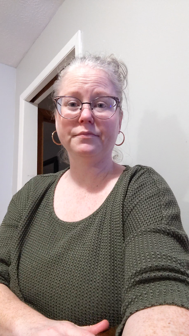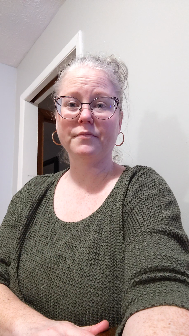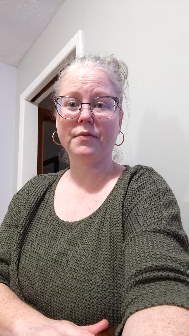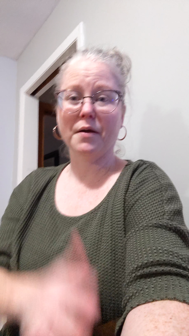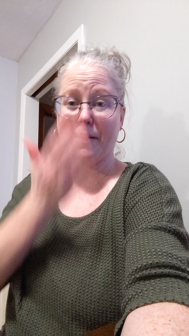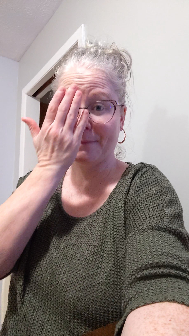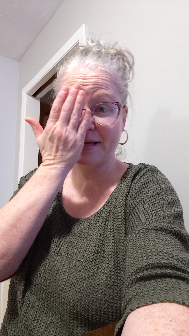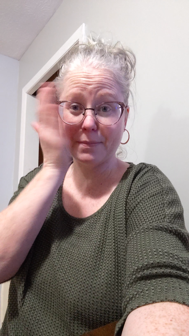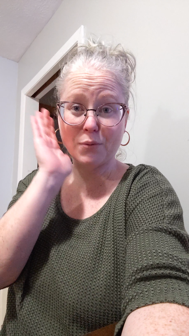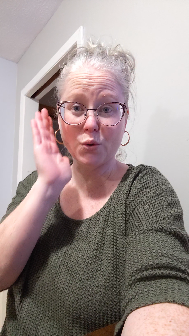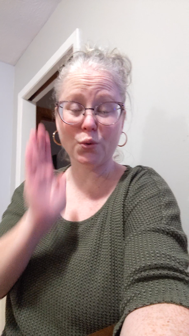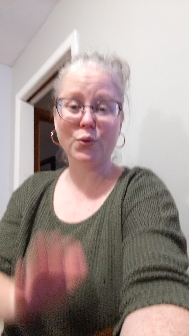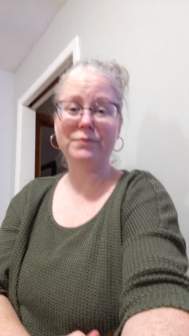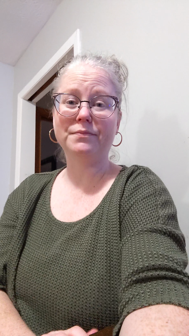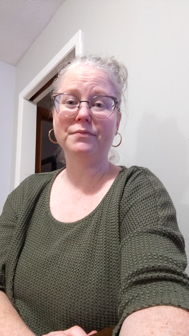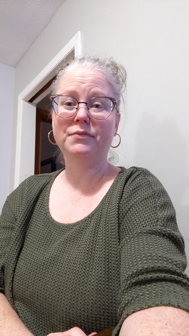peekaboo